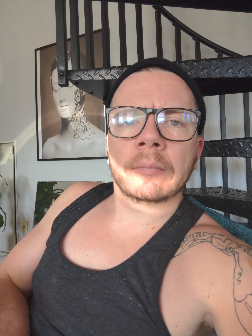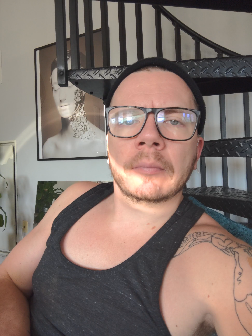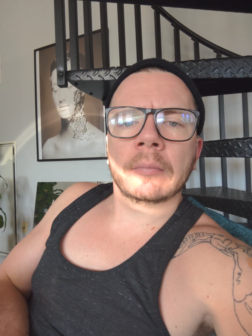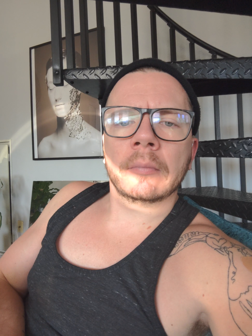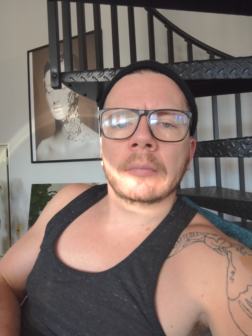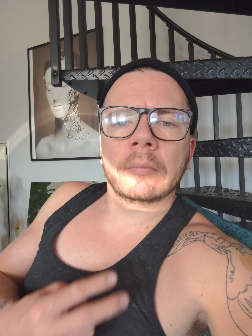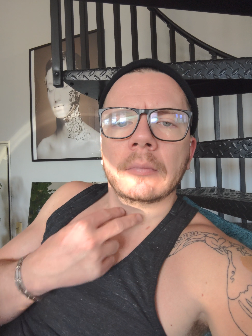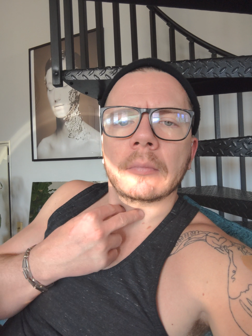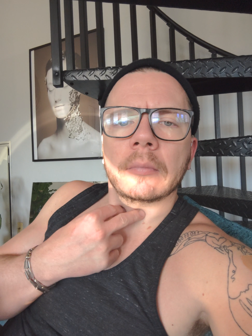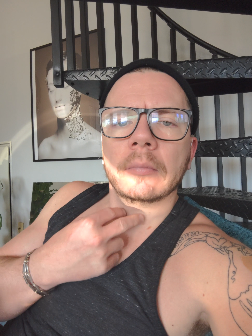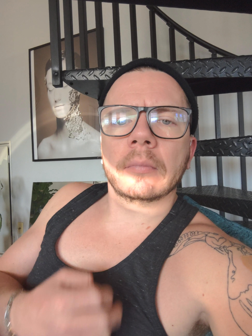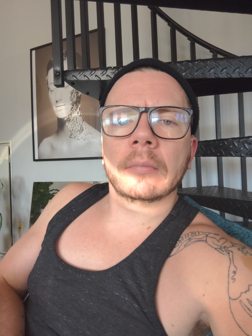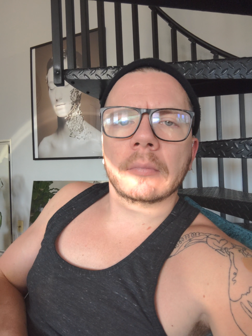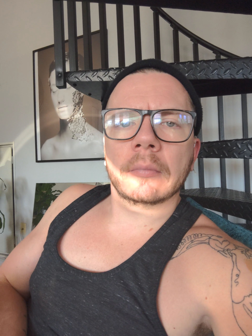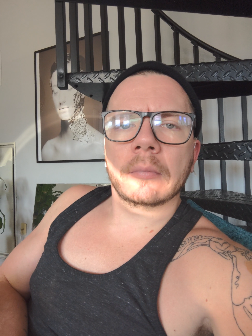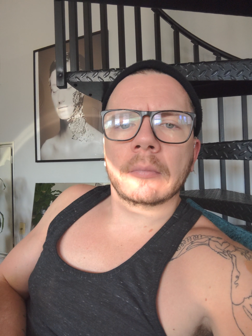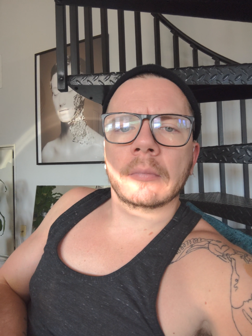stuck